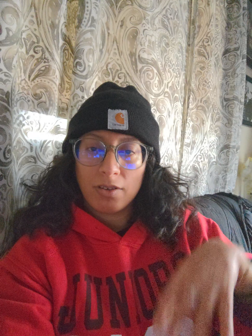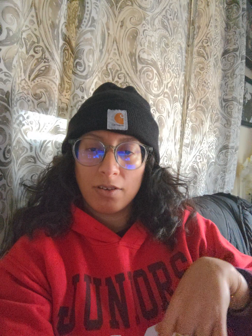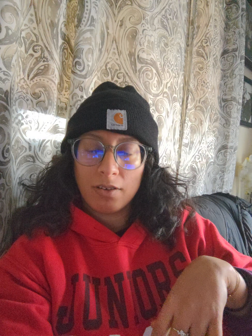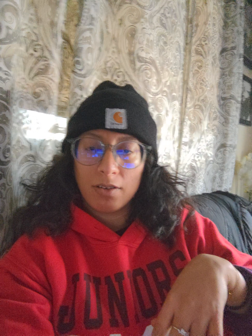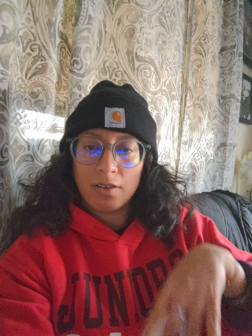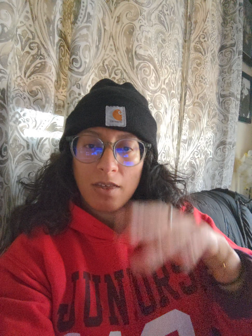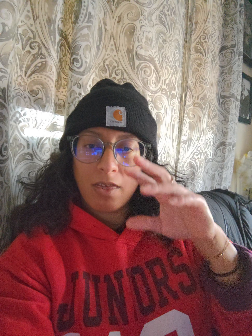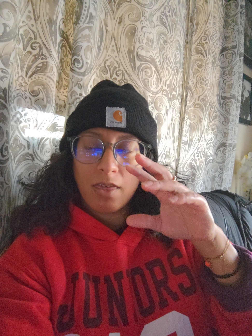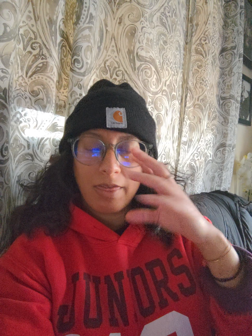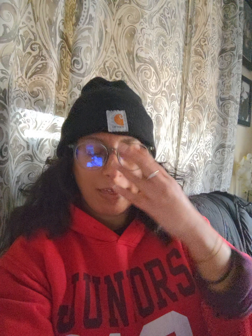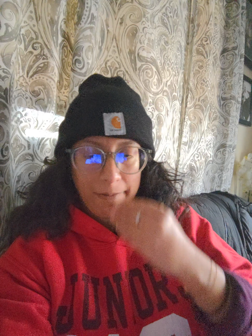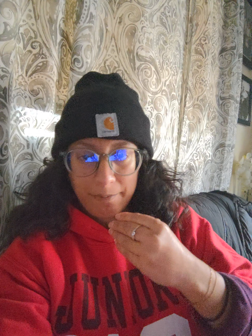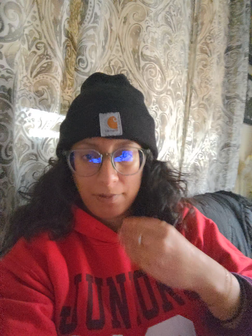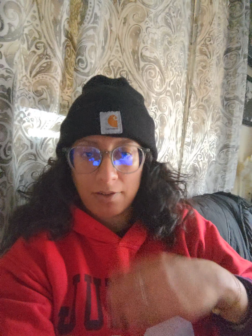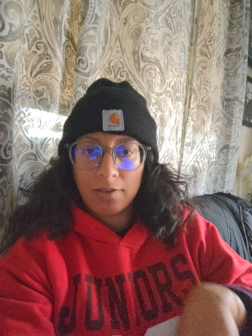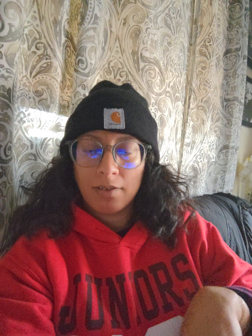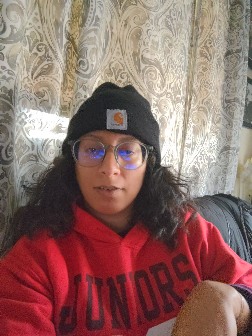nap